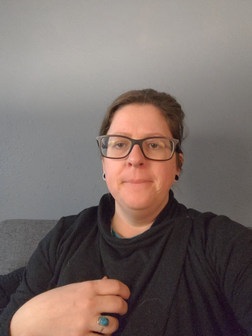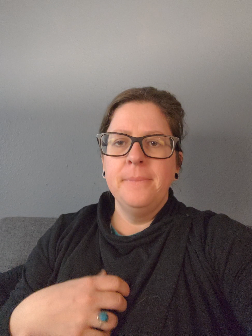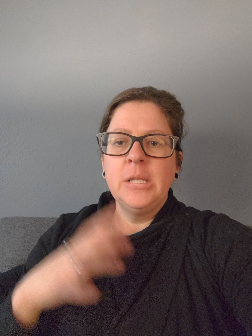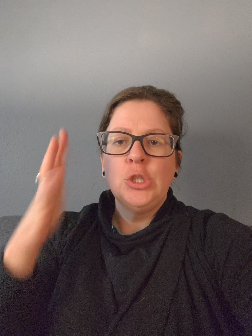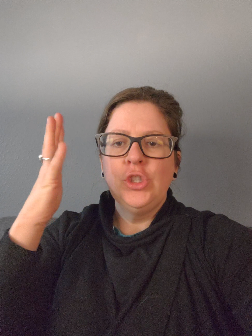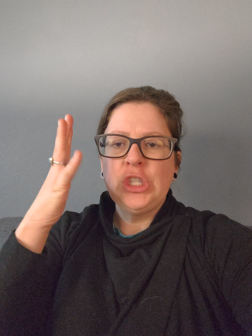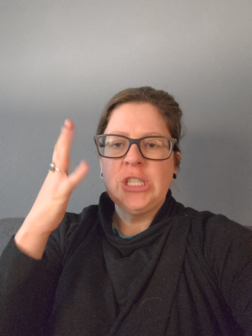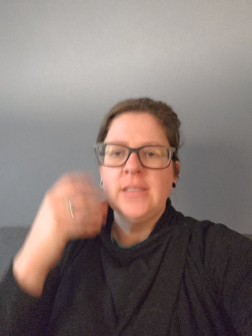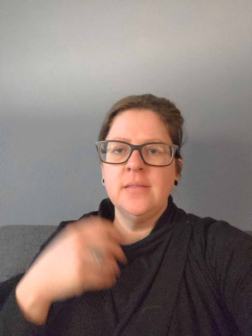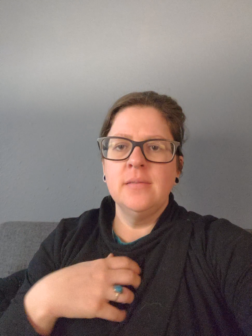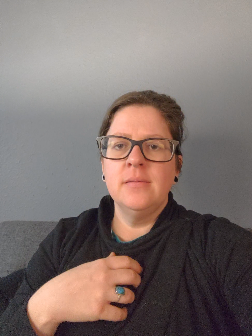tree